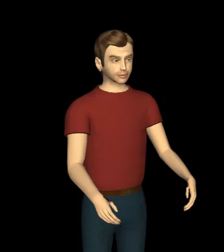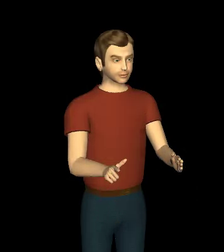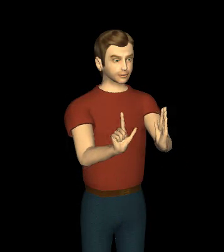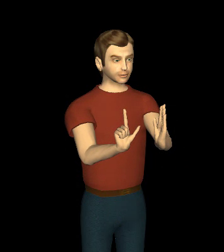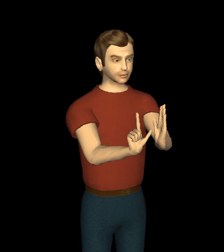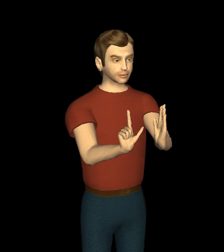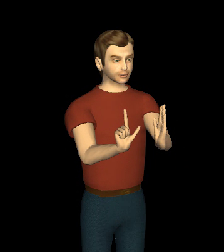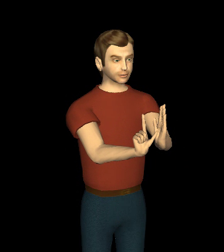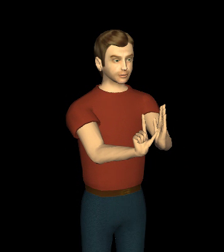قانون